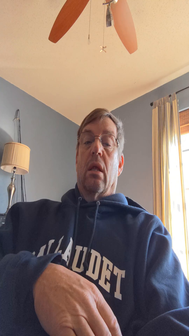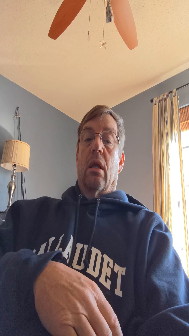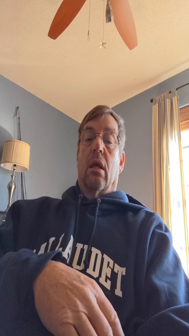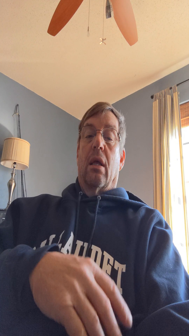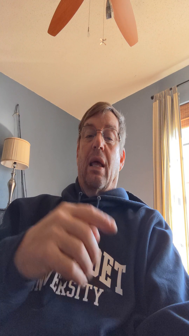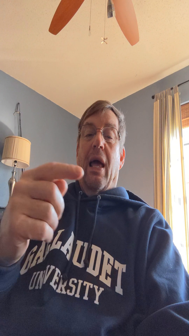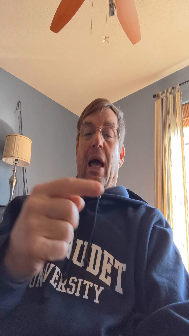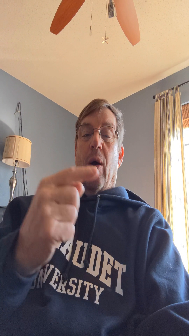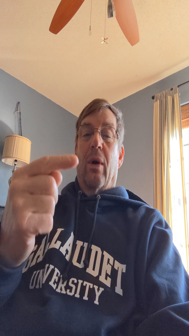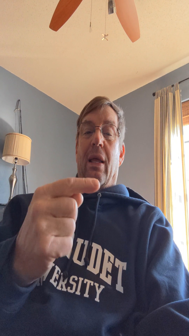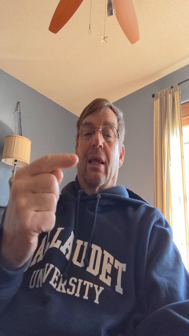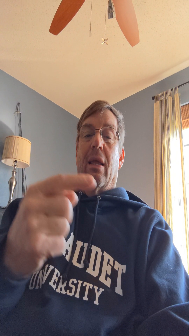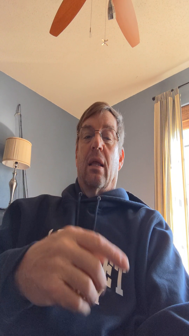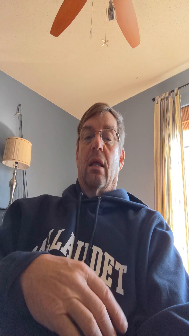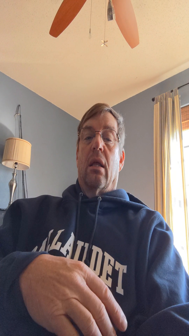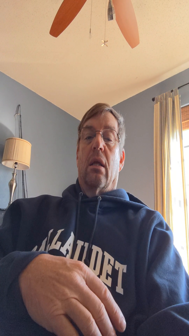owie